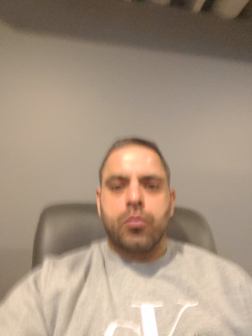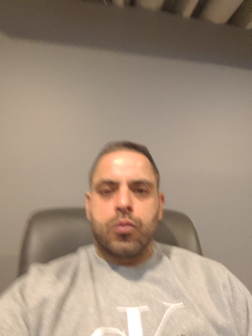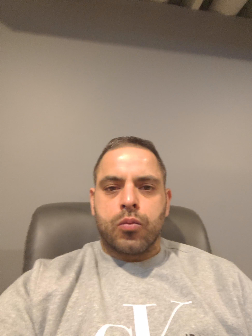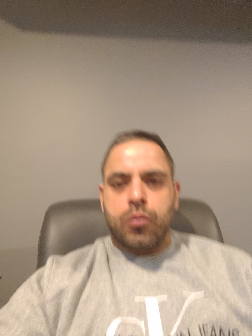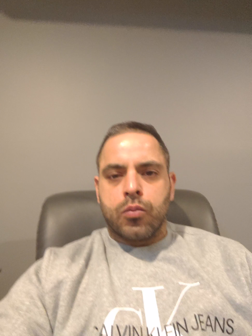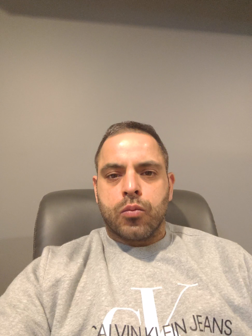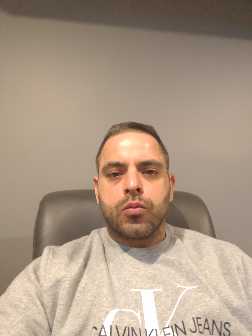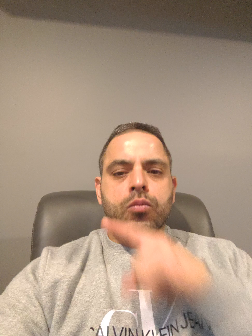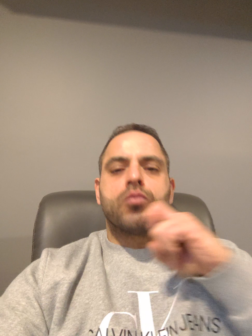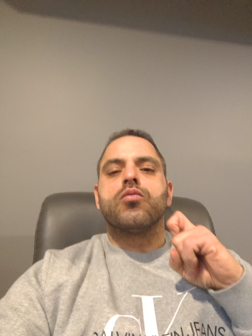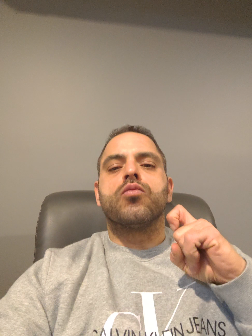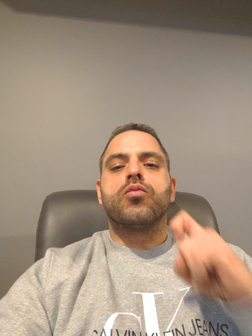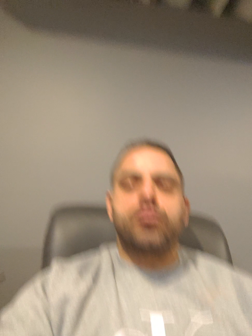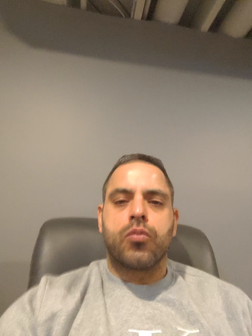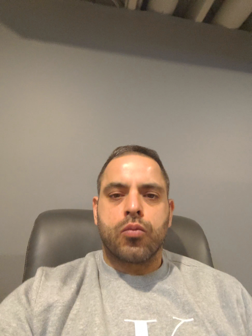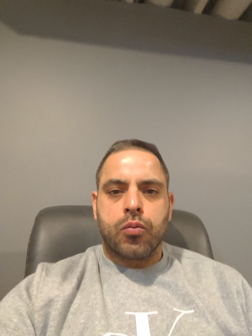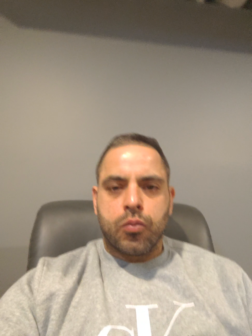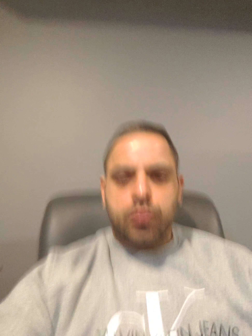dry